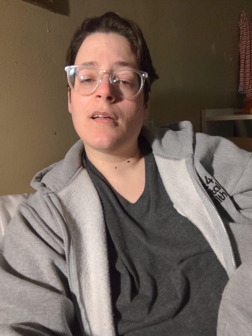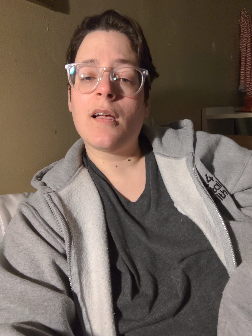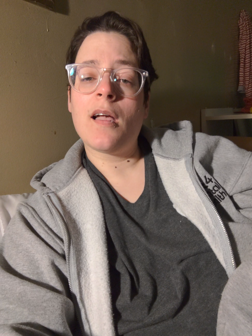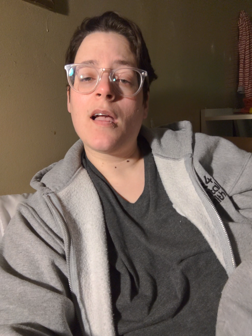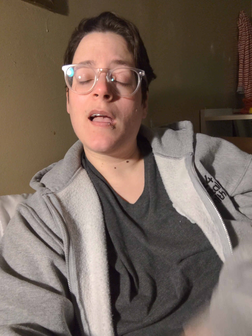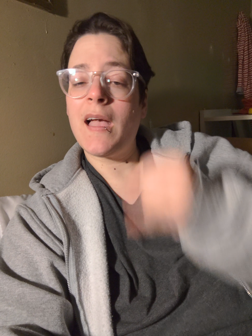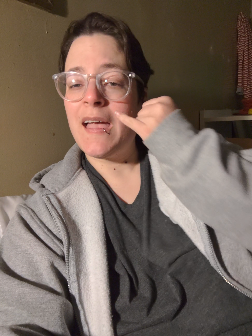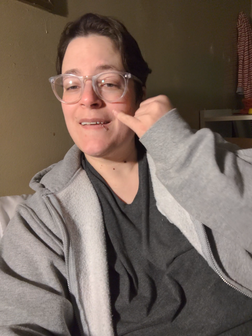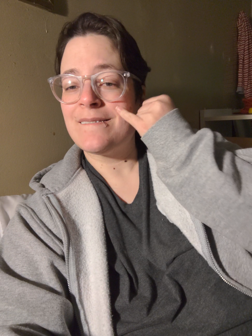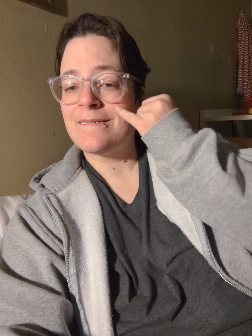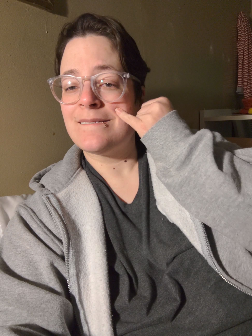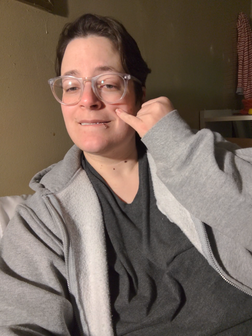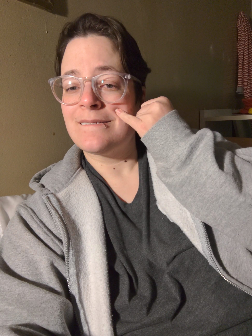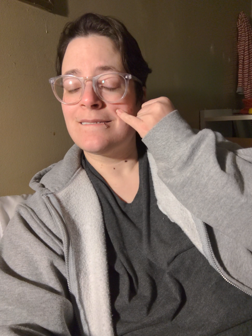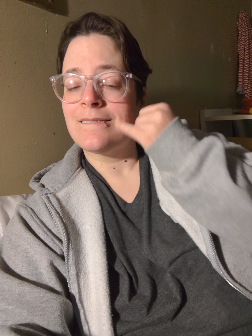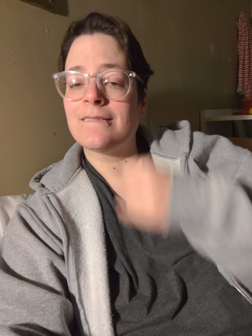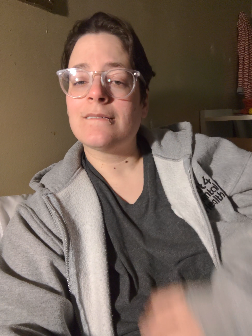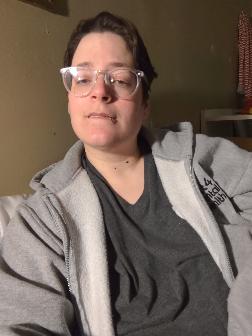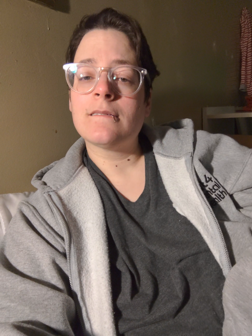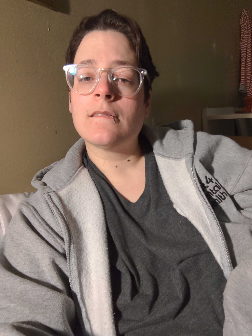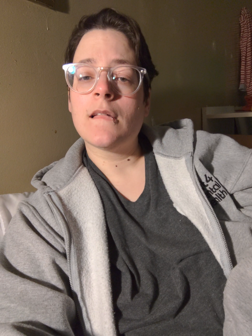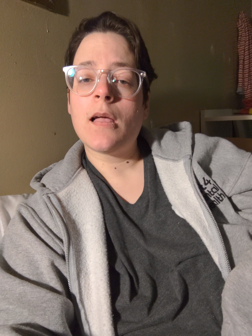if